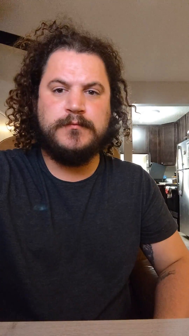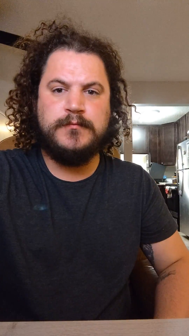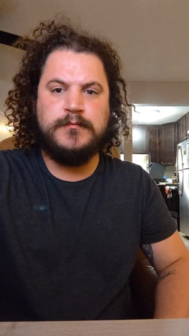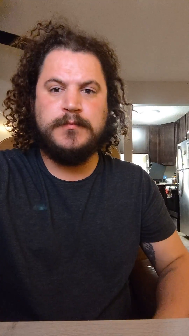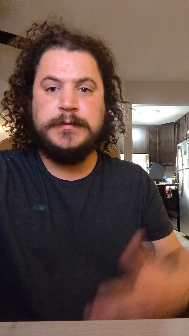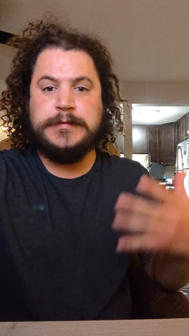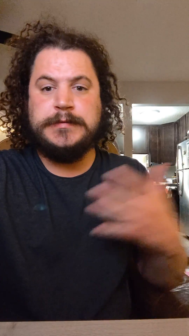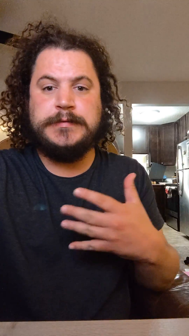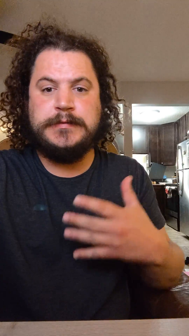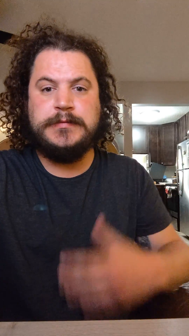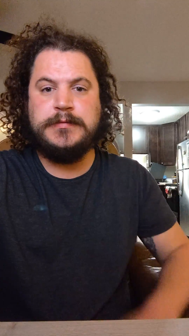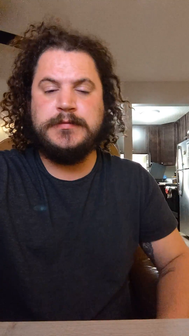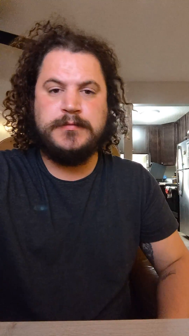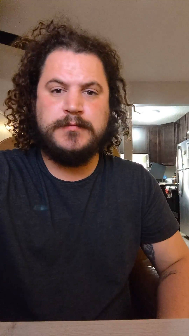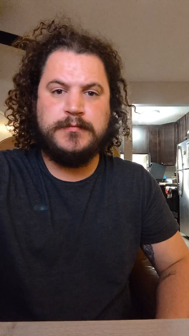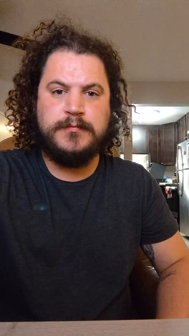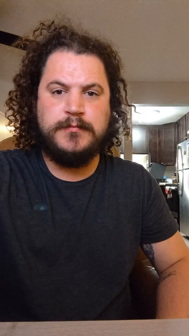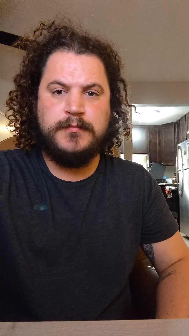scared